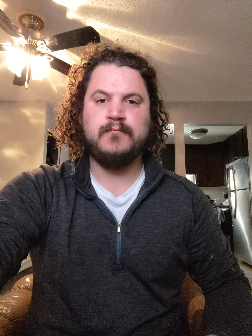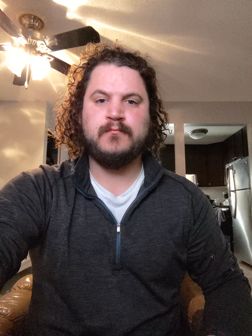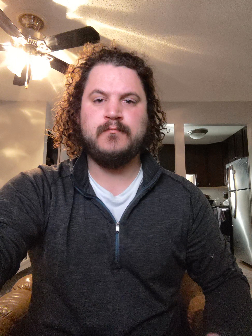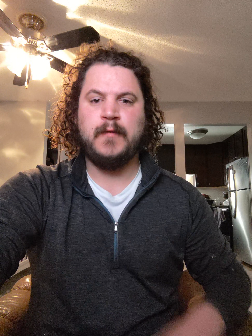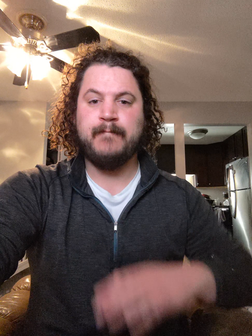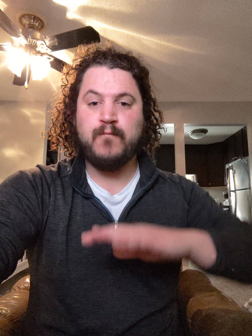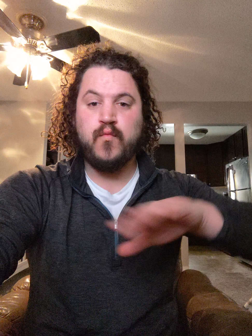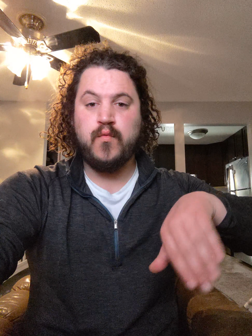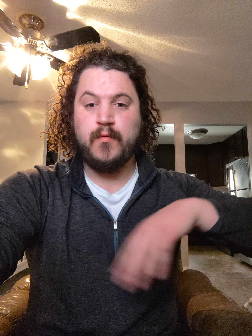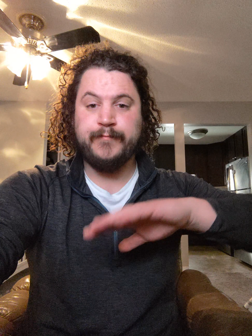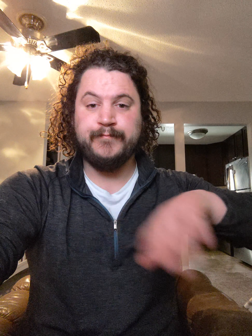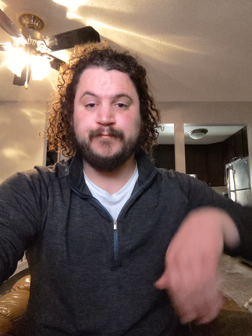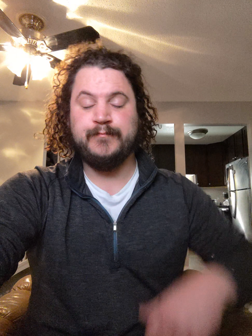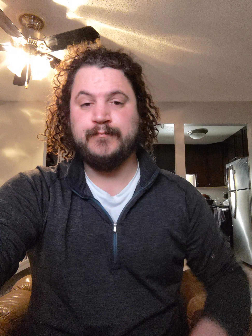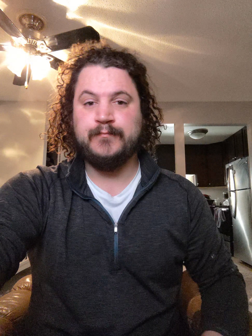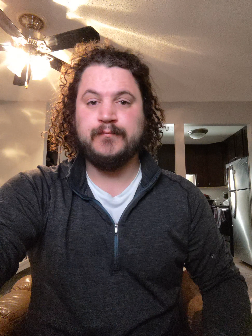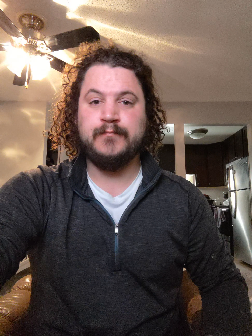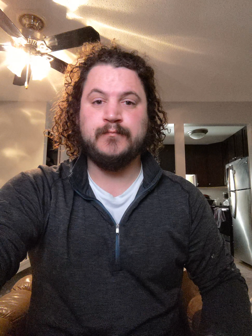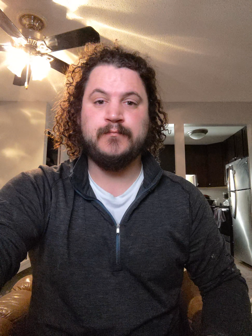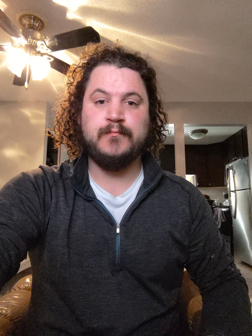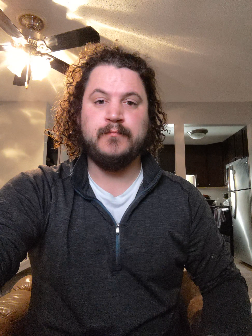pool